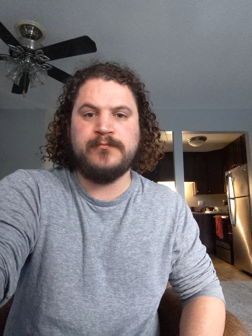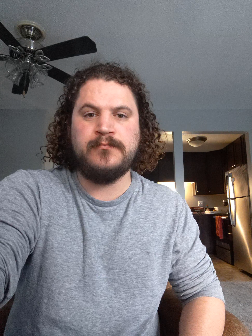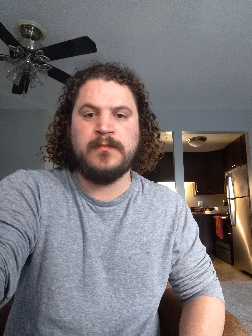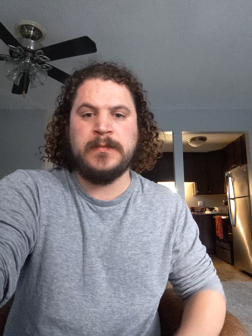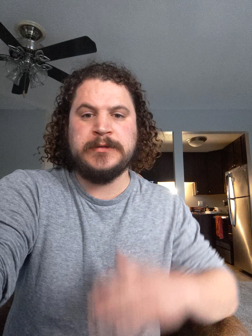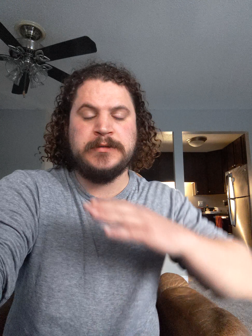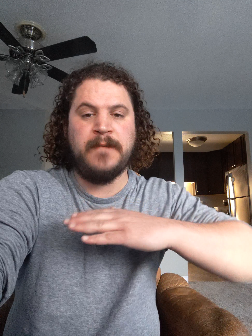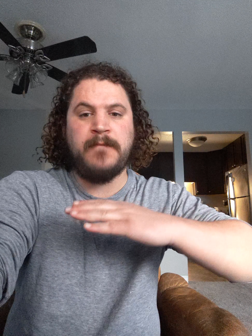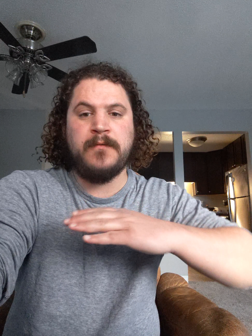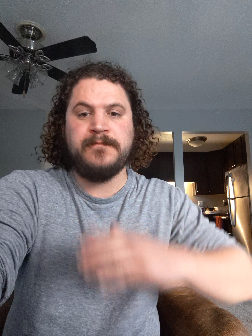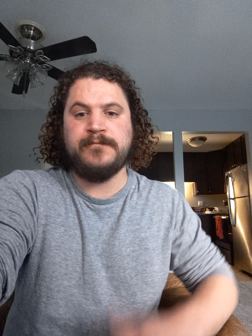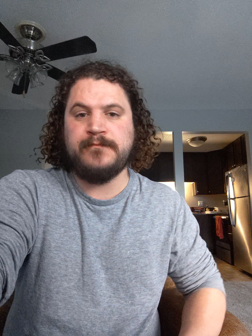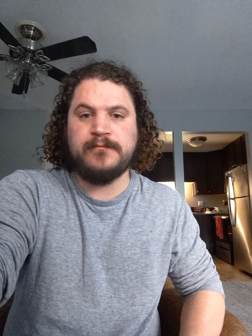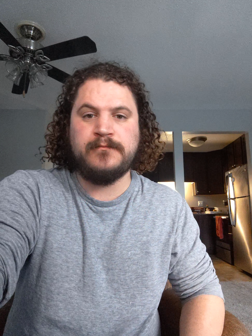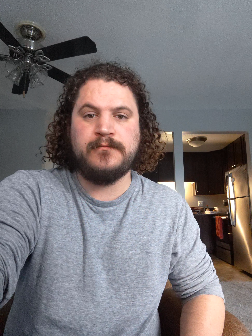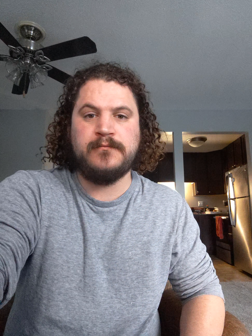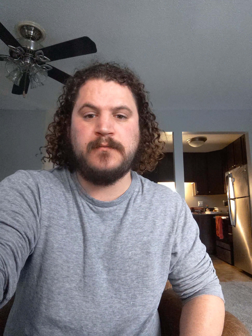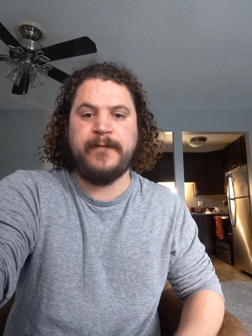table